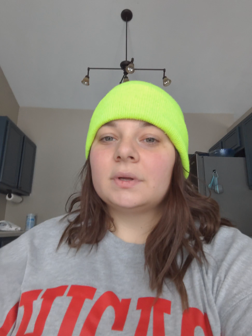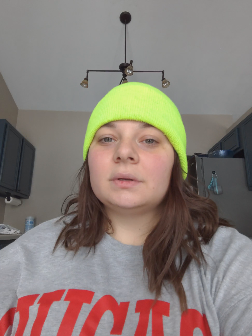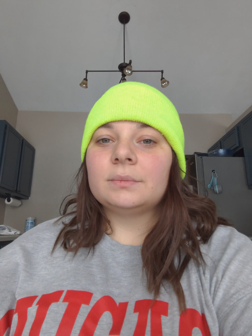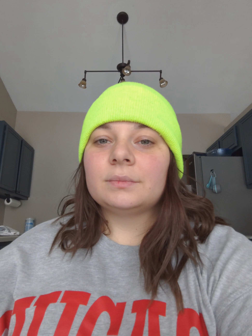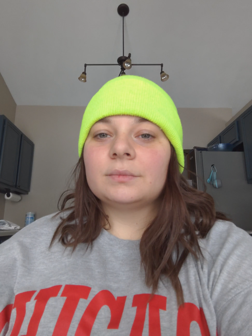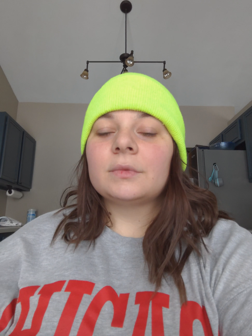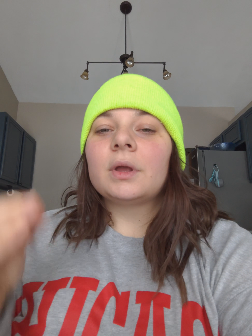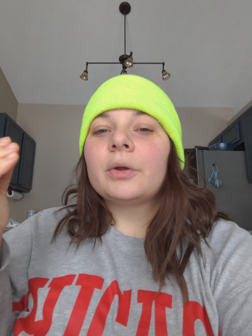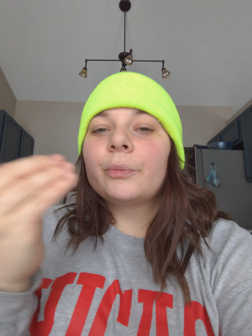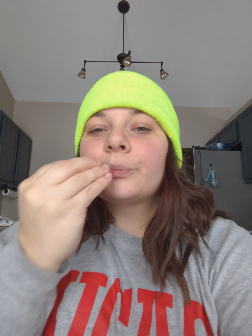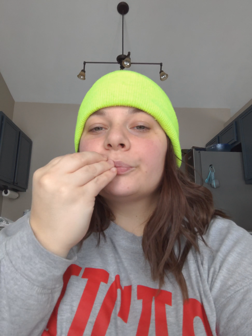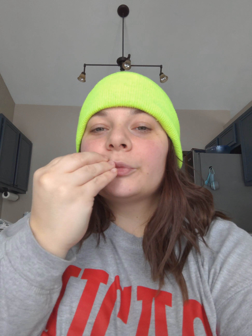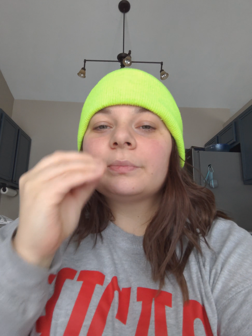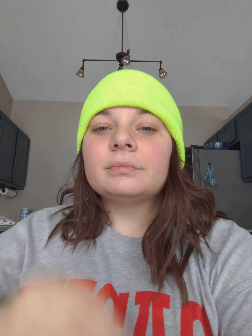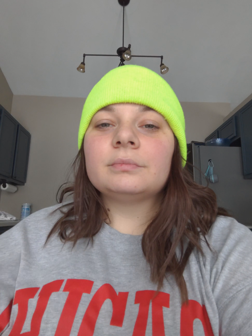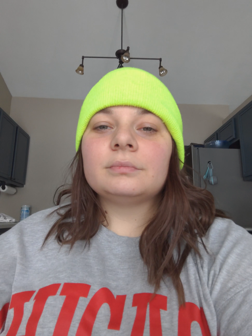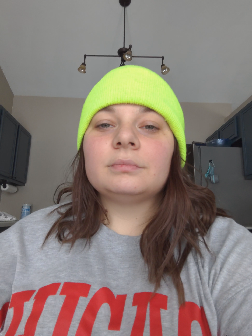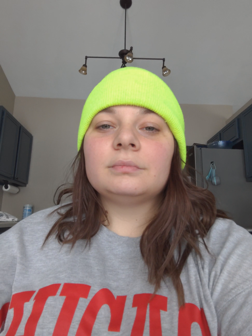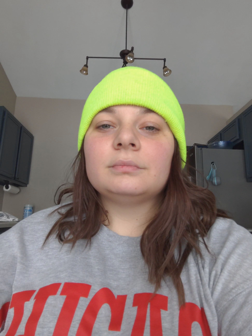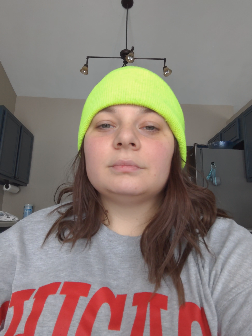kiss